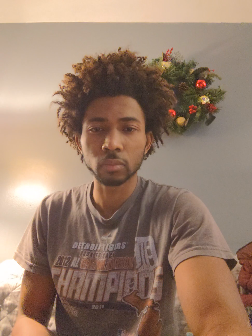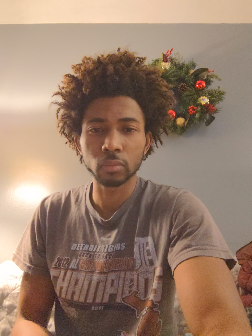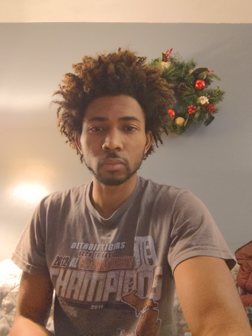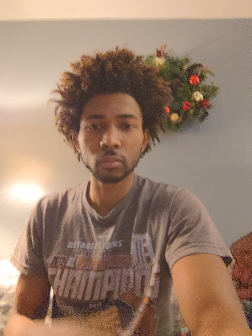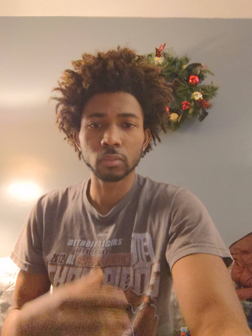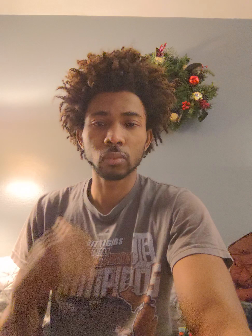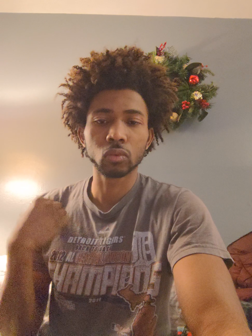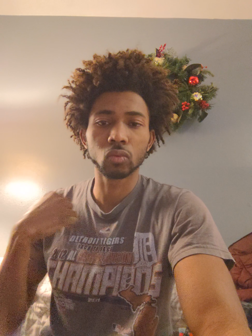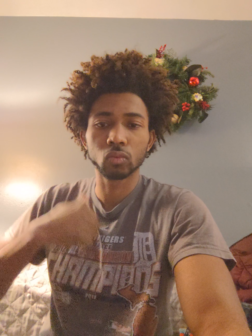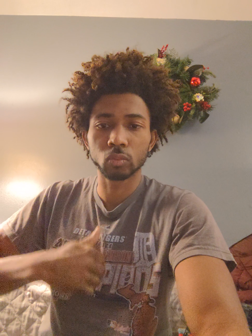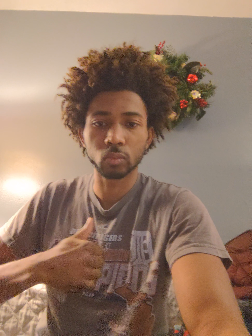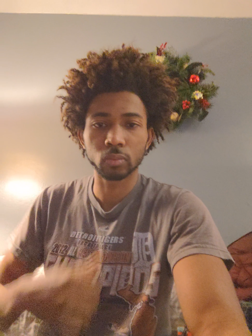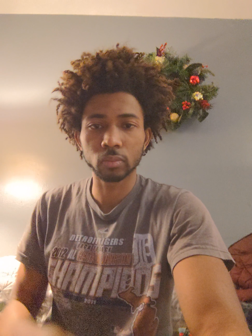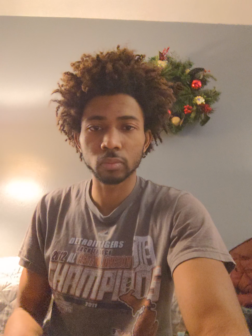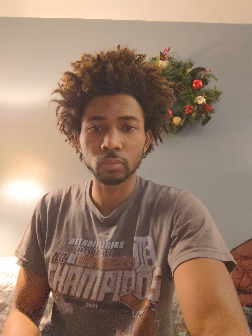jacket